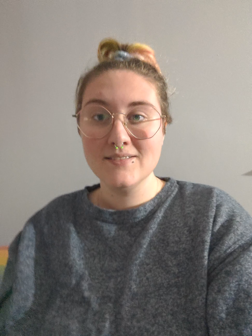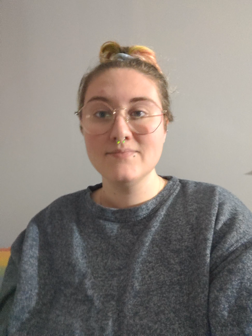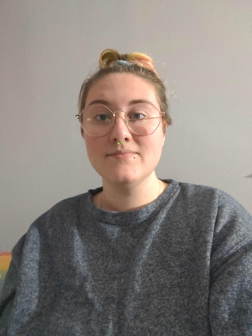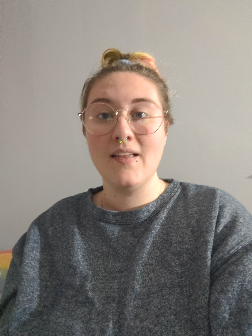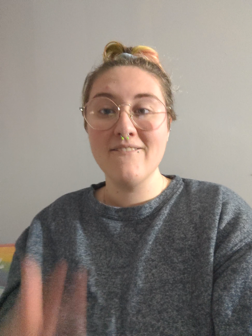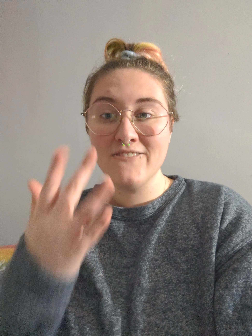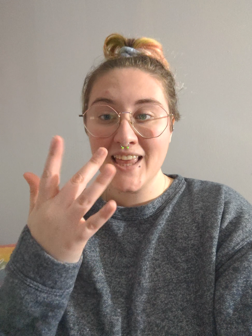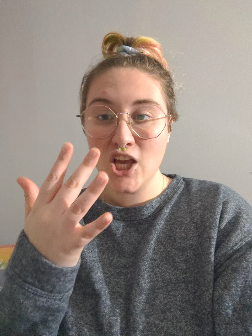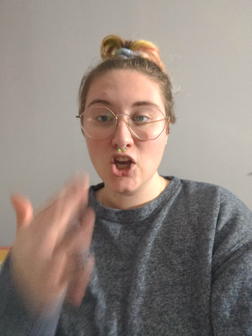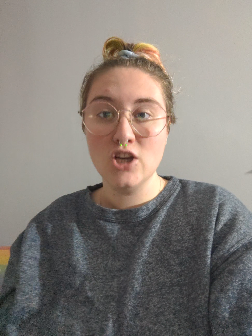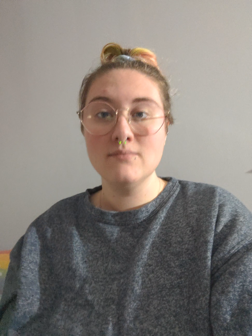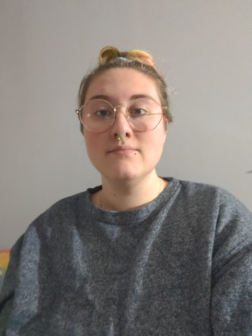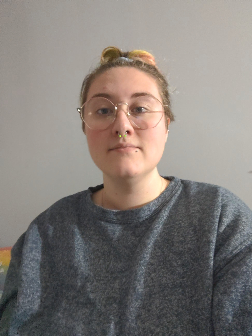finger